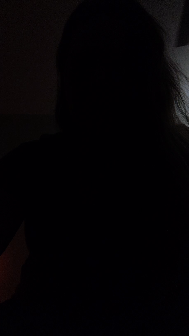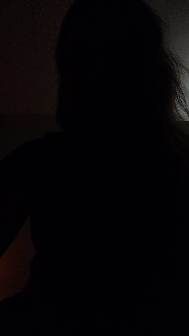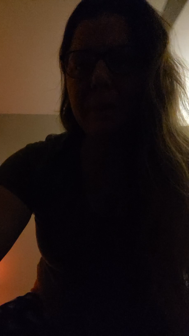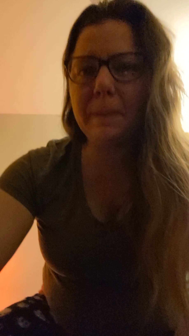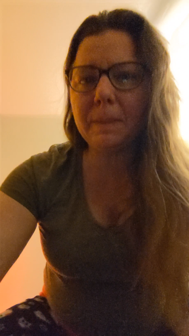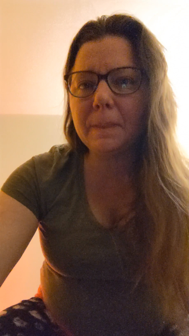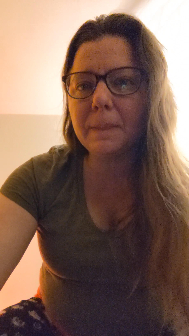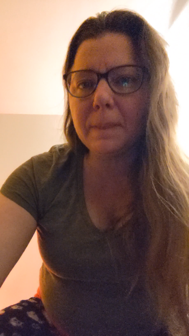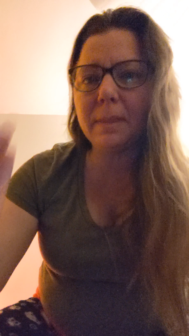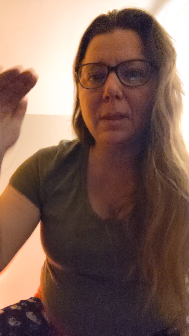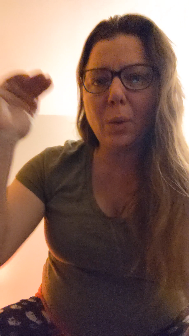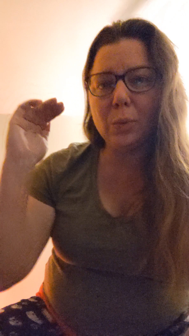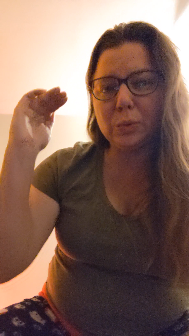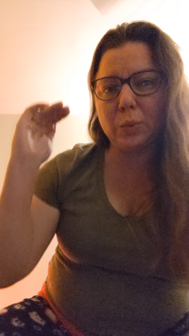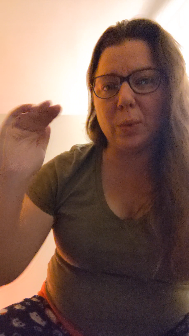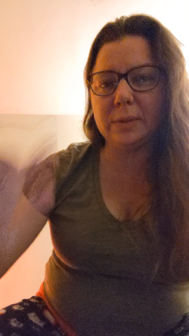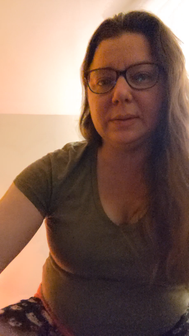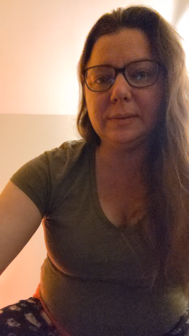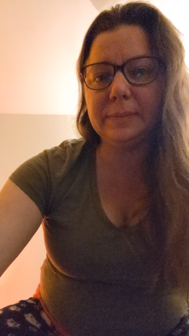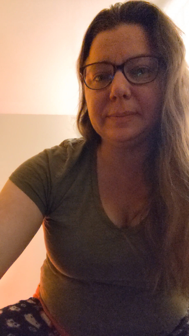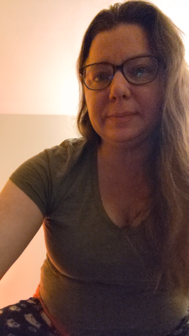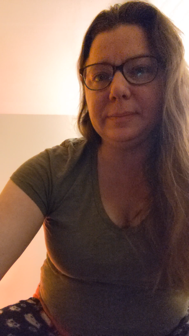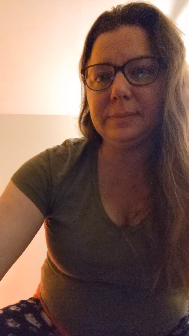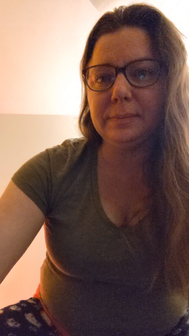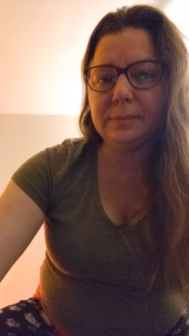short